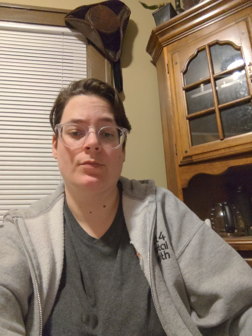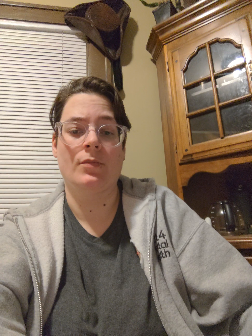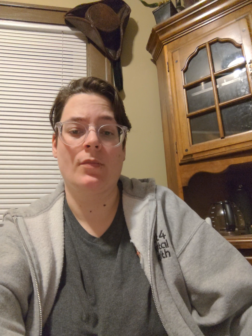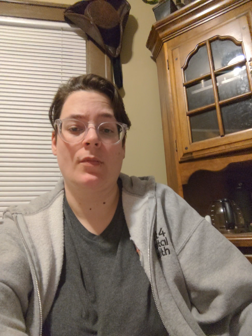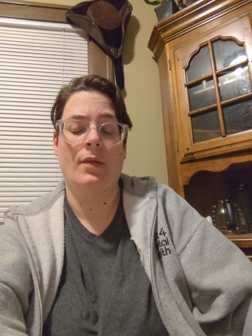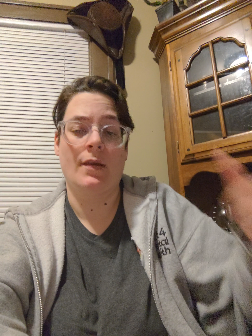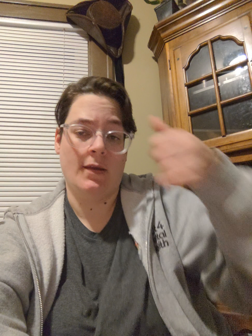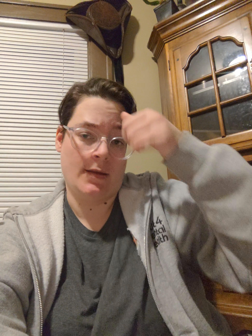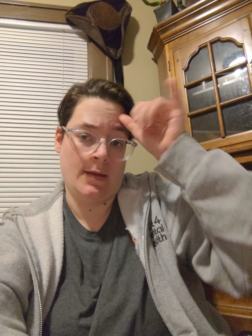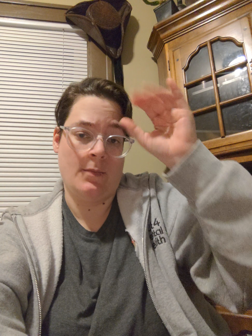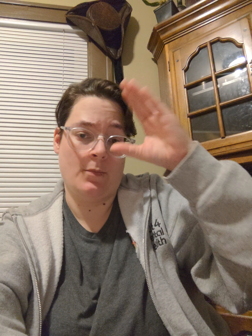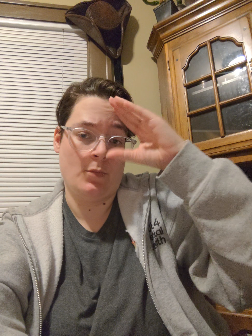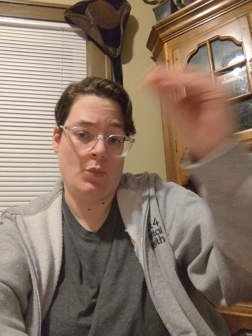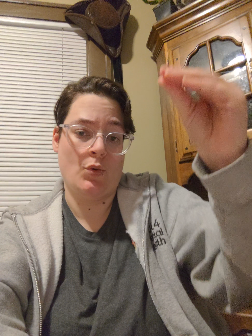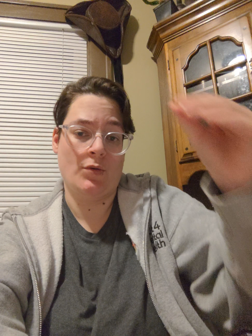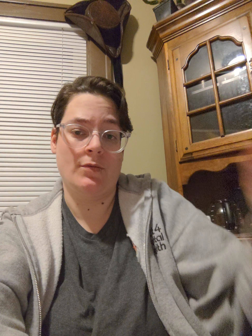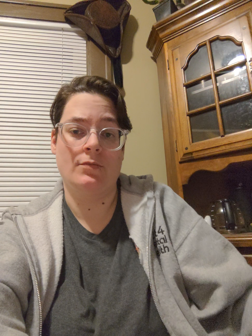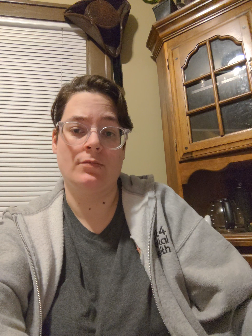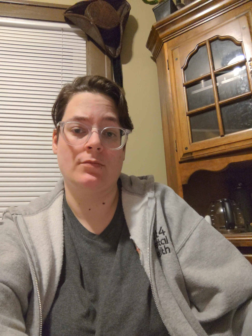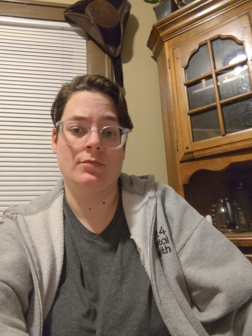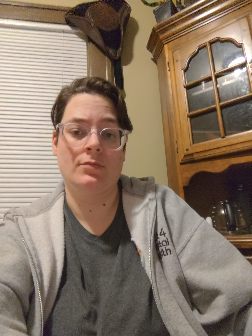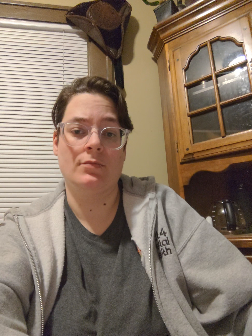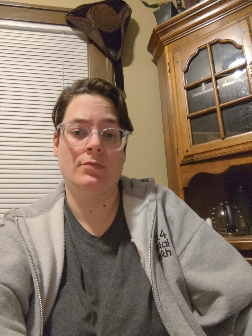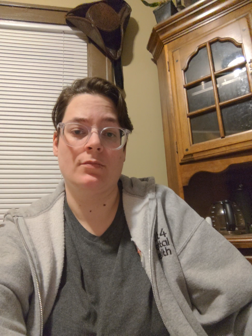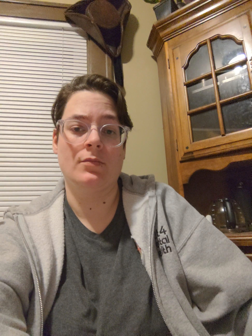cowboy